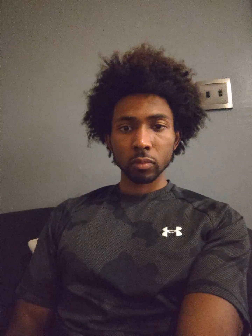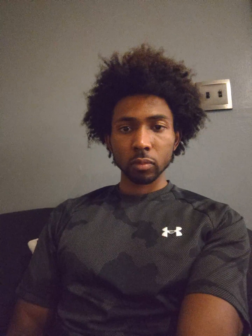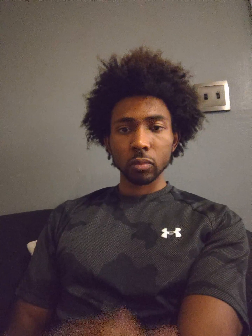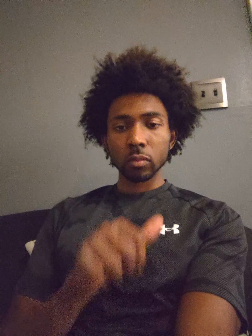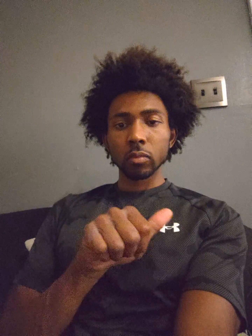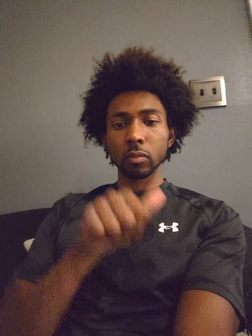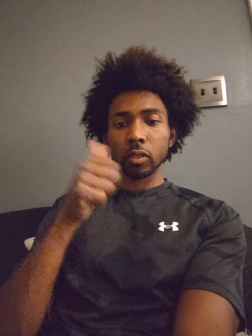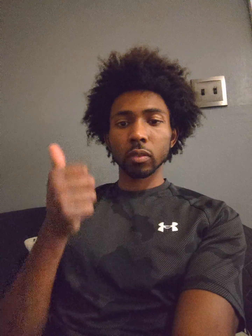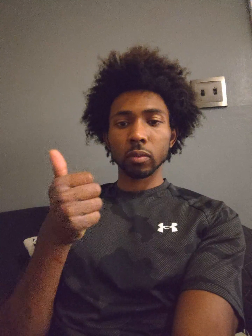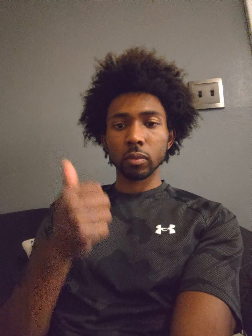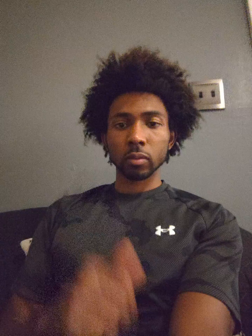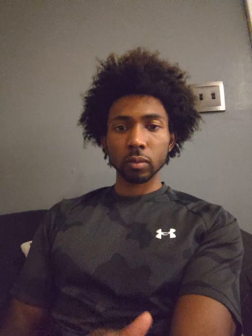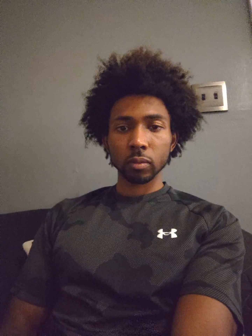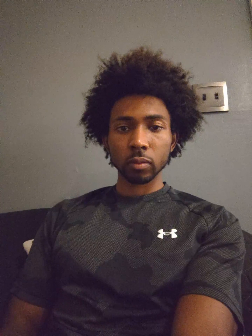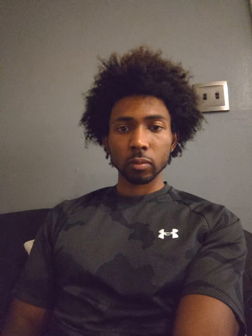other